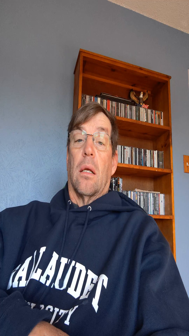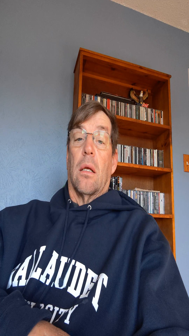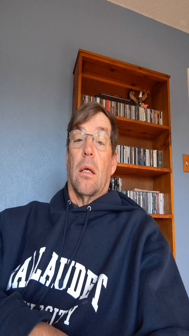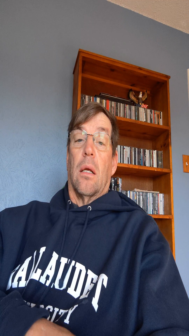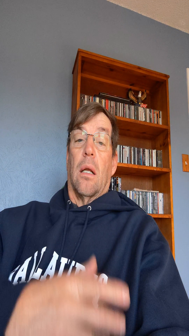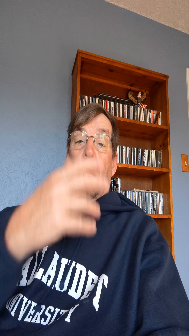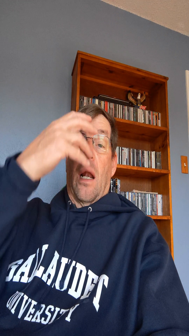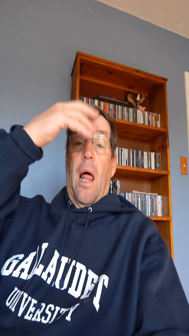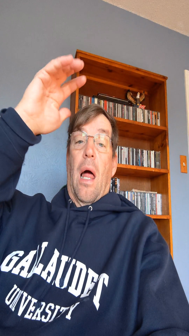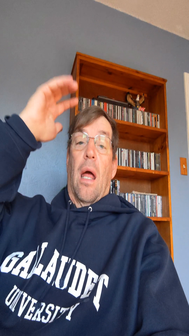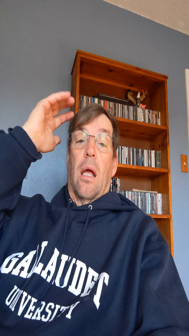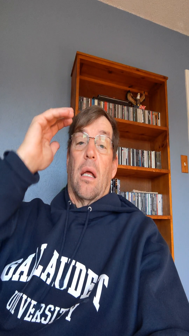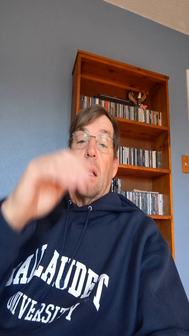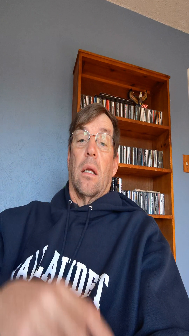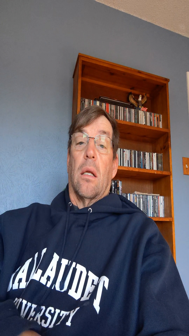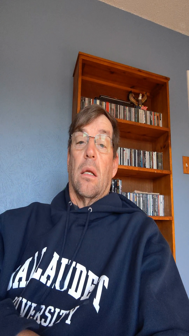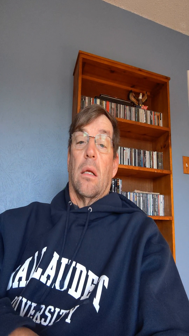lion